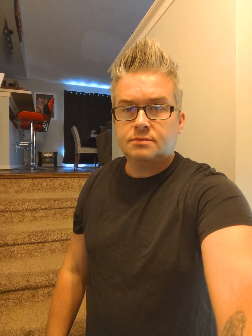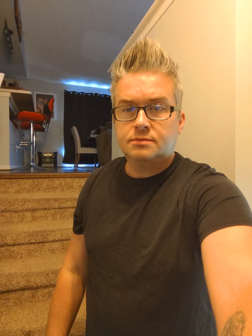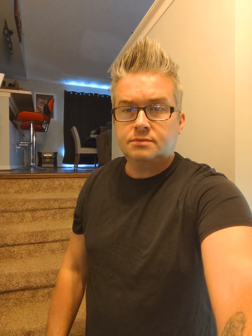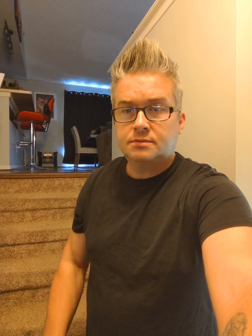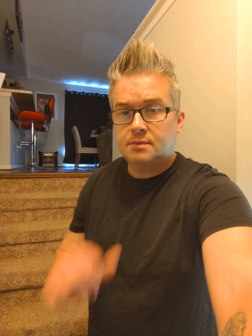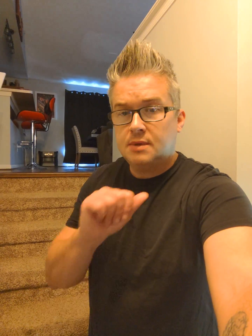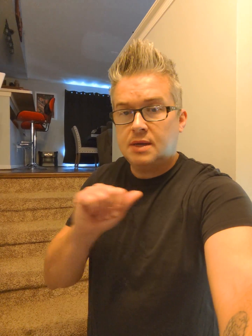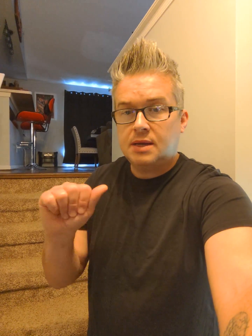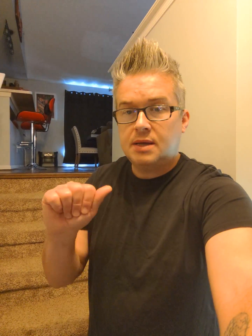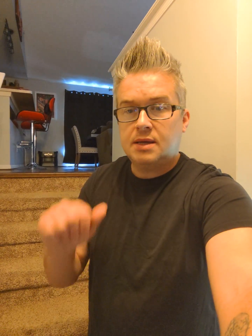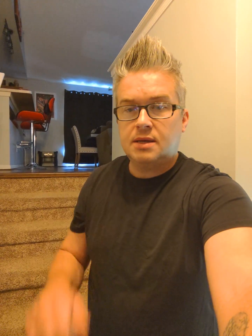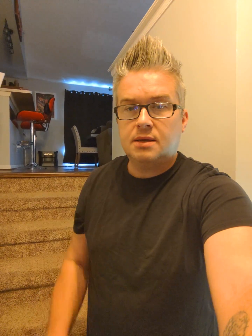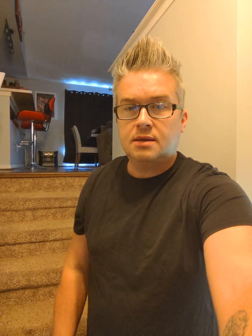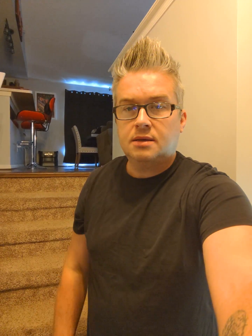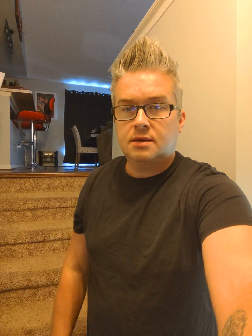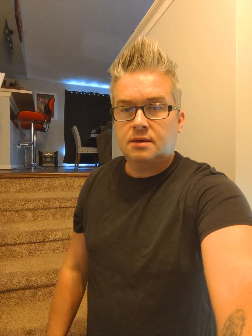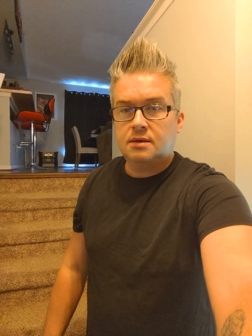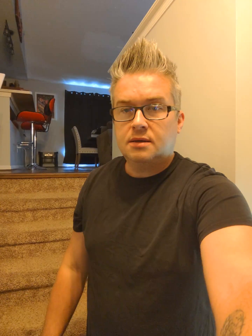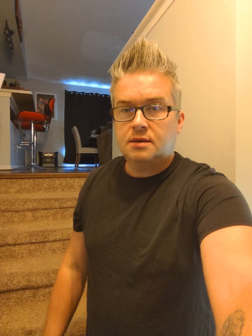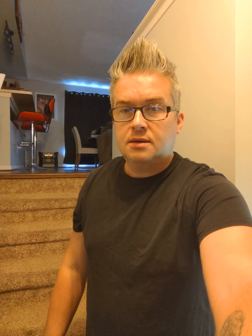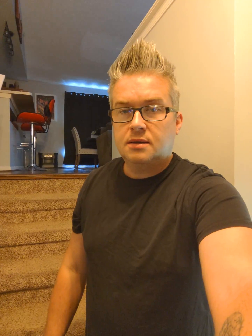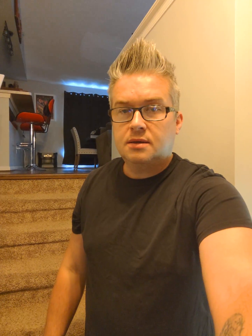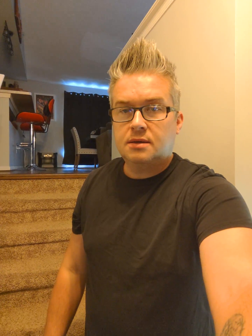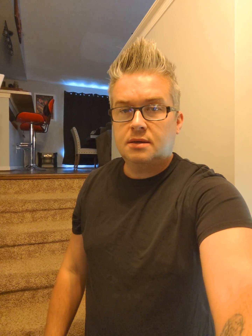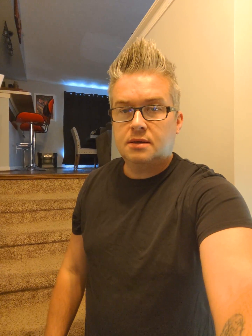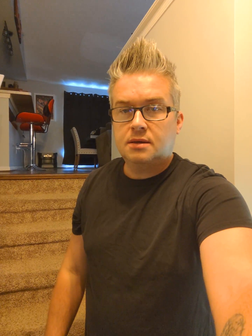a